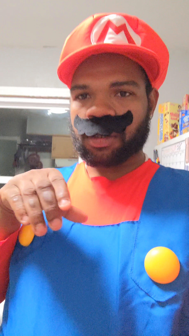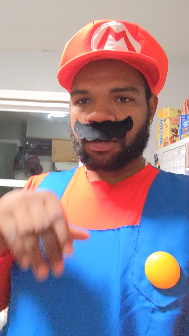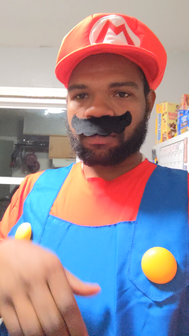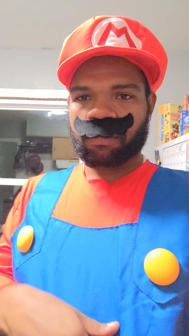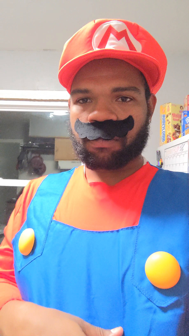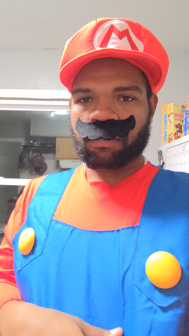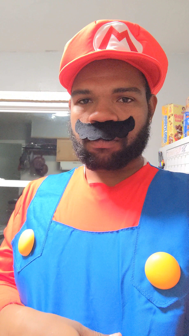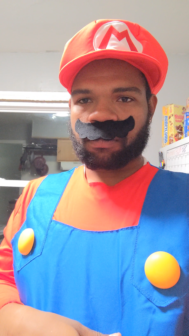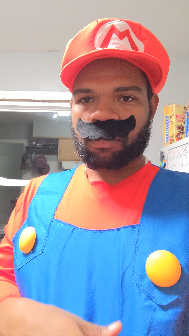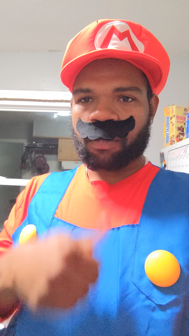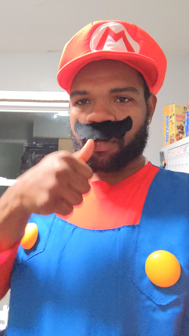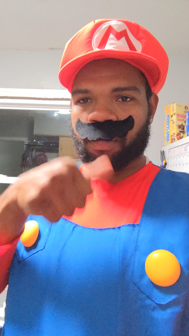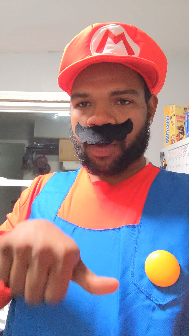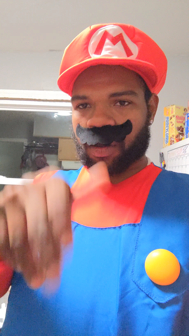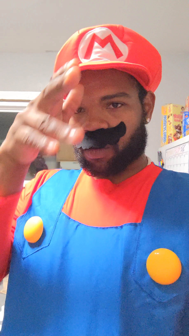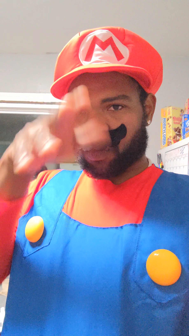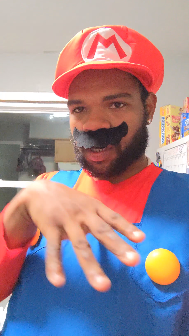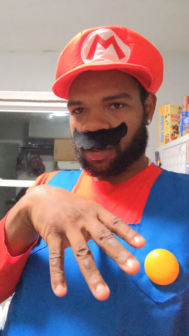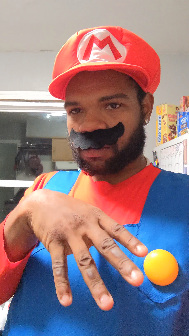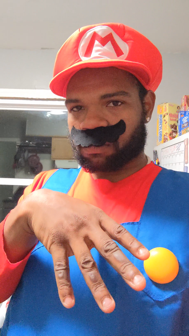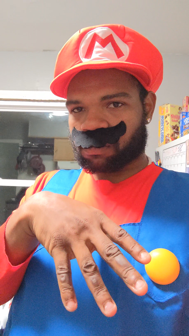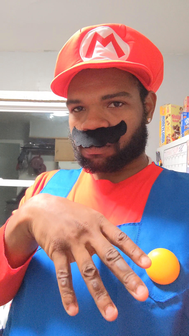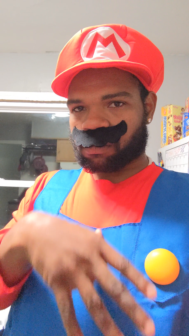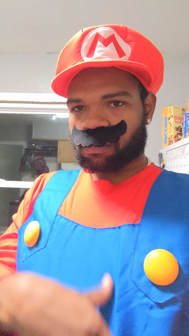mailman